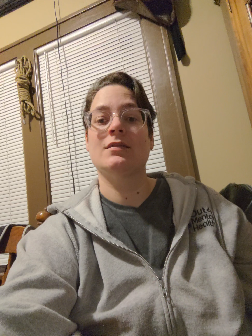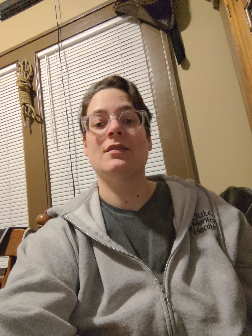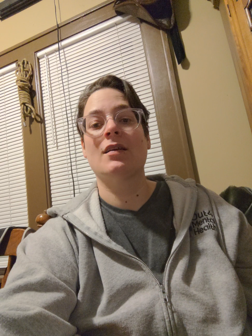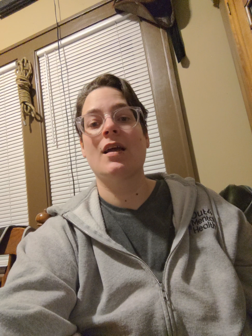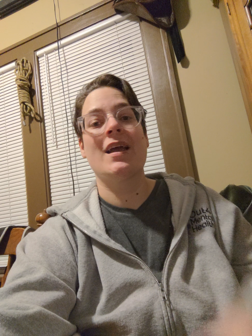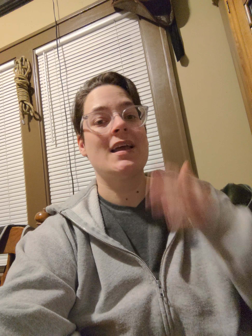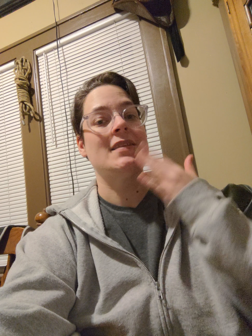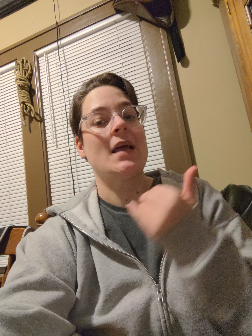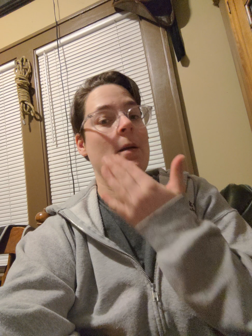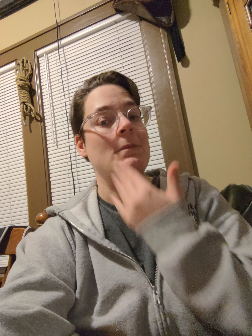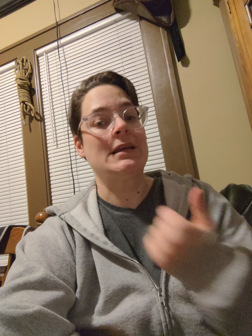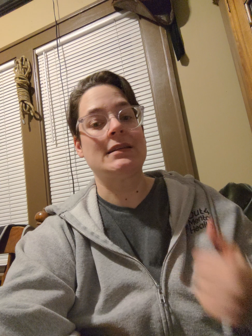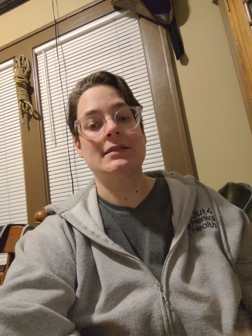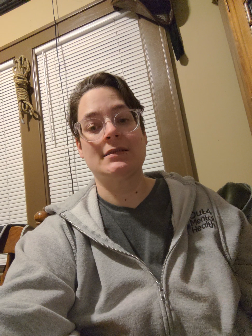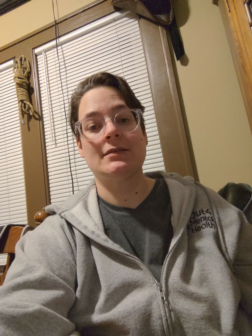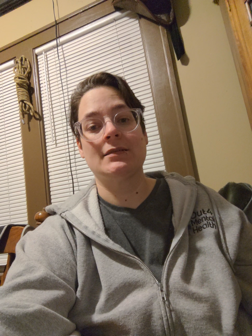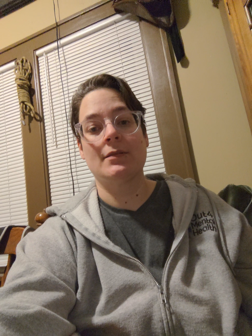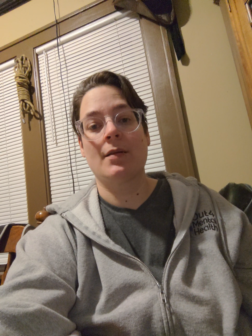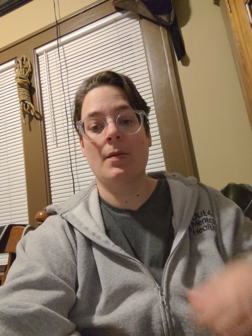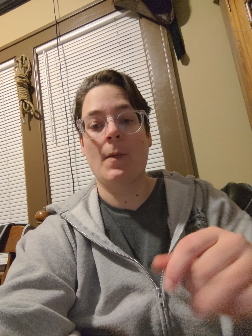napkin